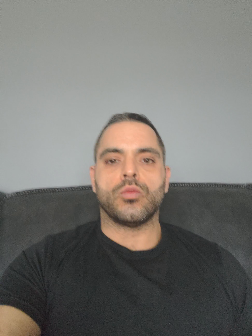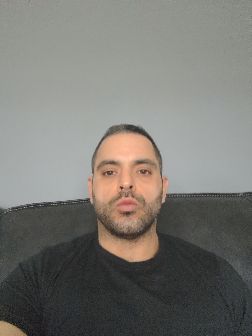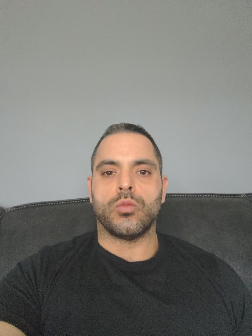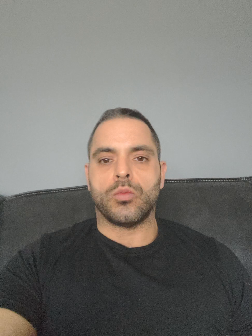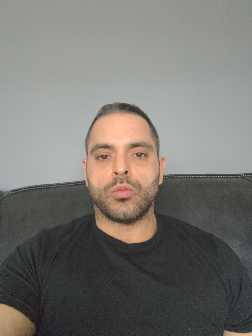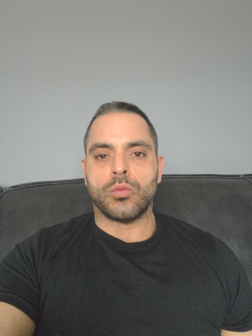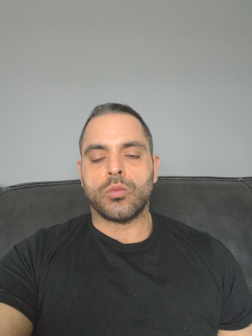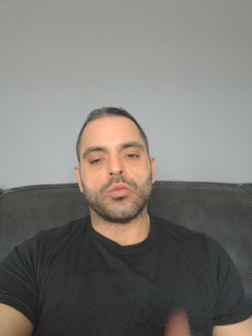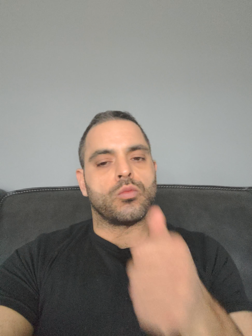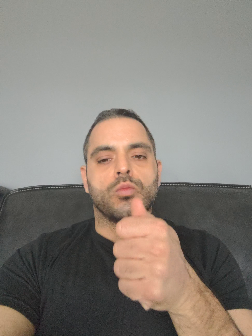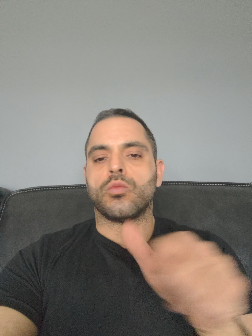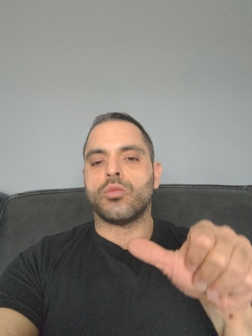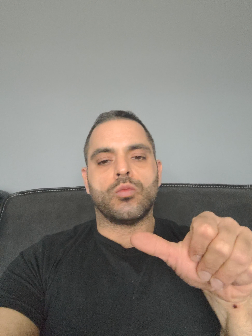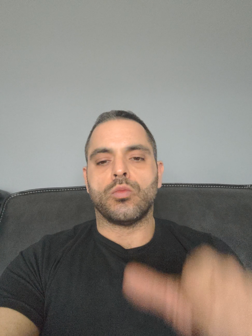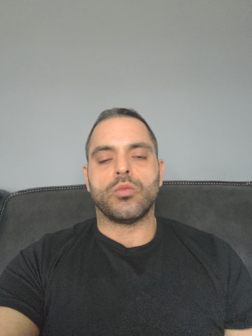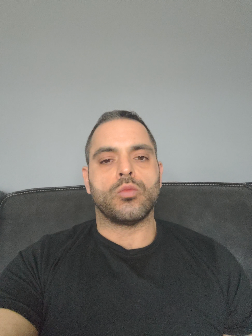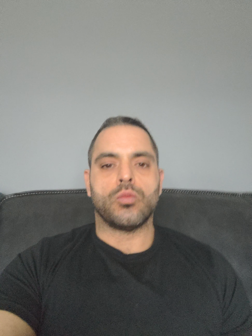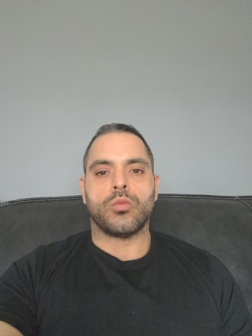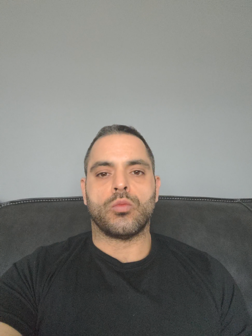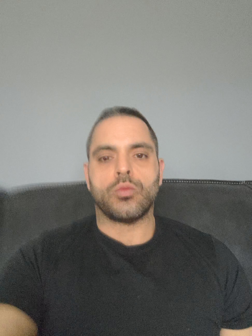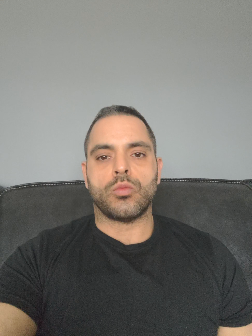any